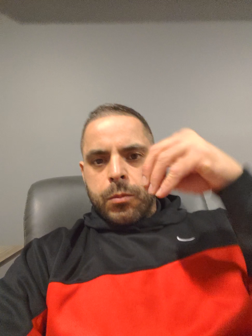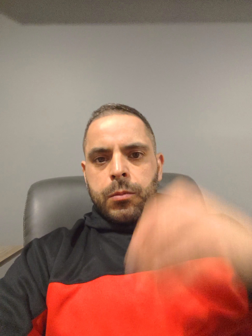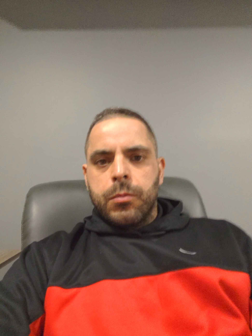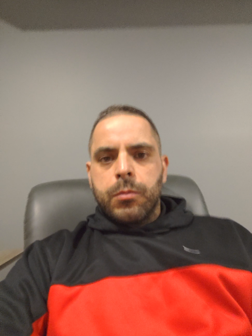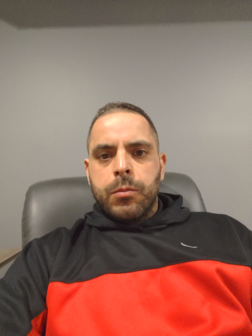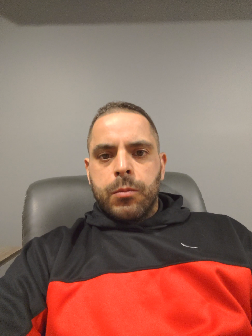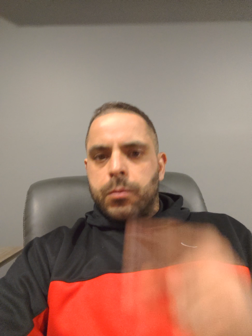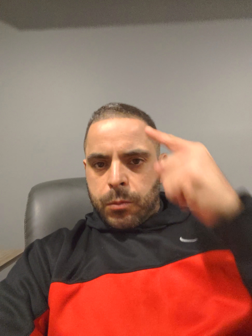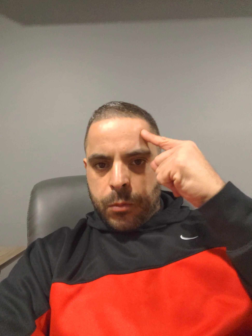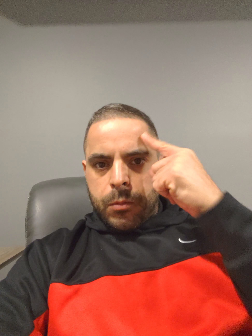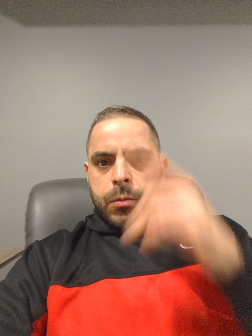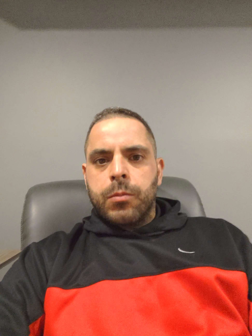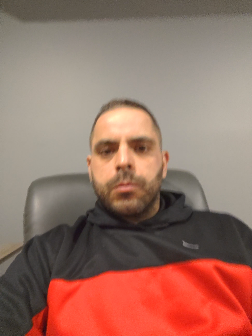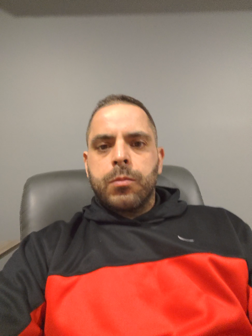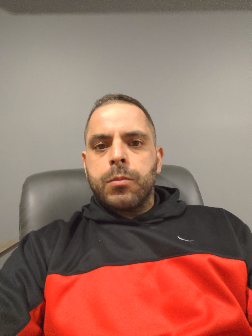think